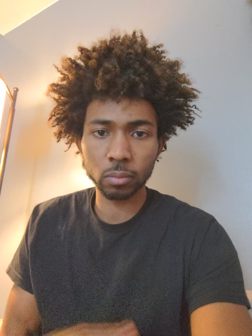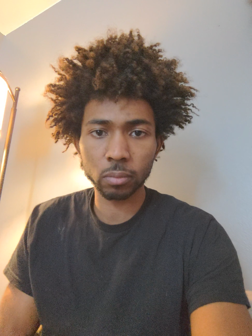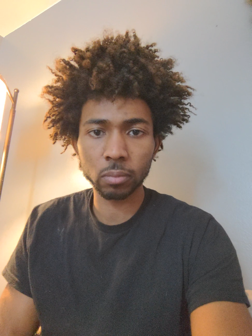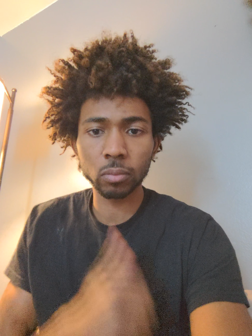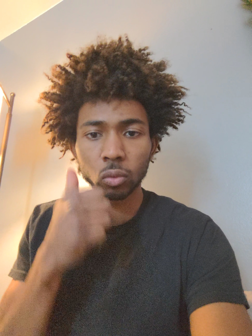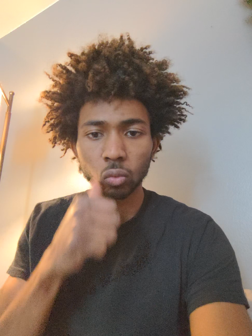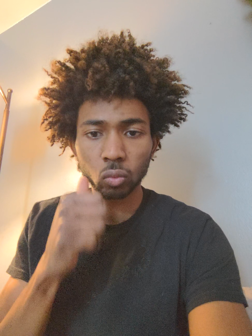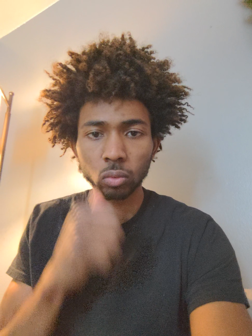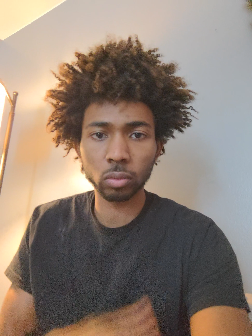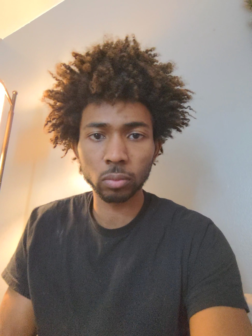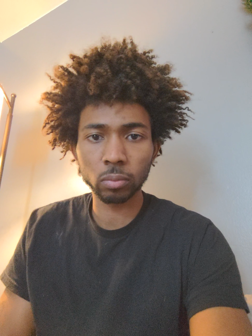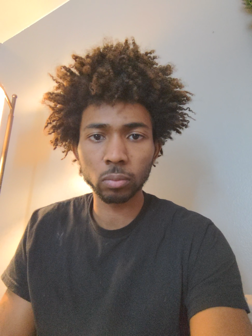girl